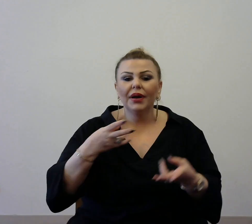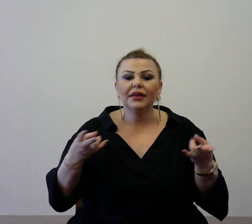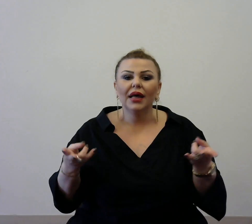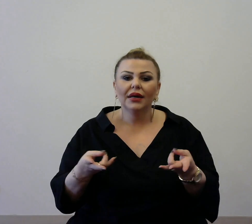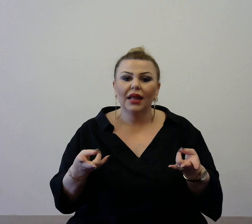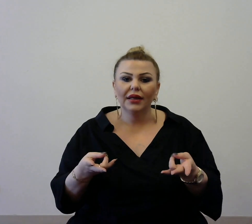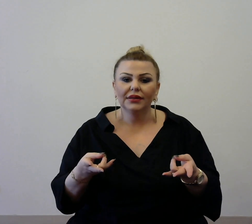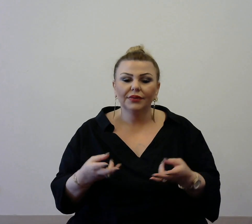lazım